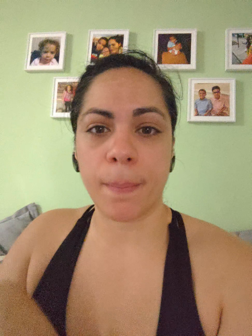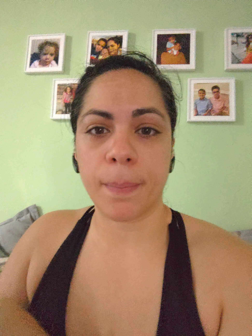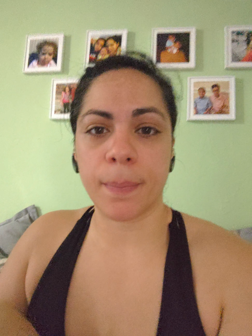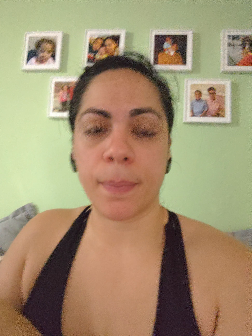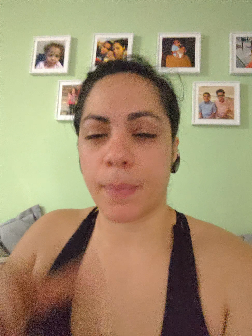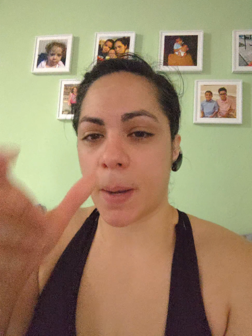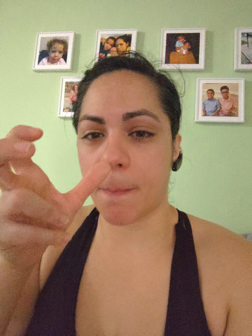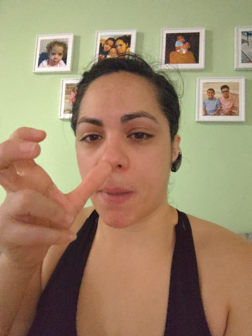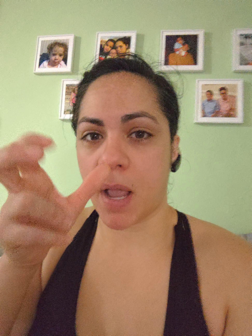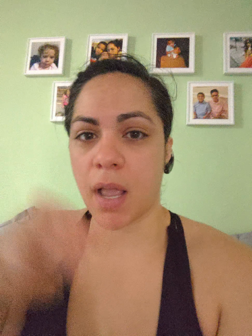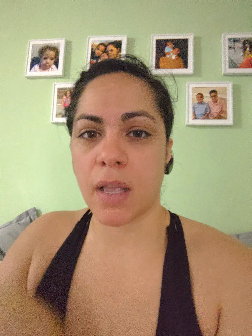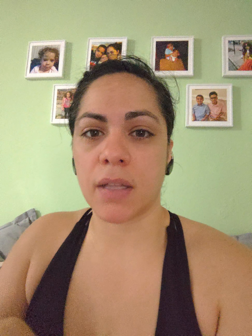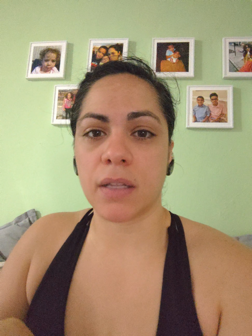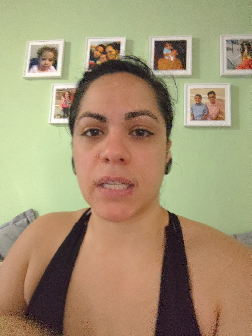bug